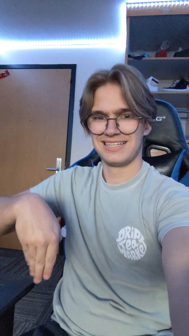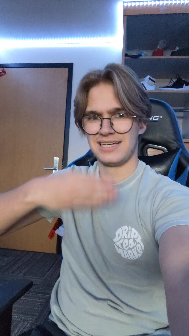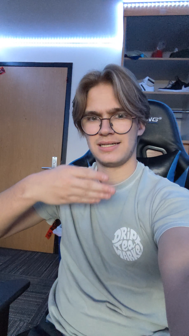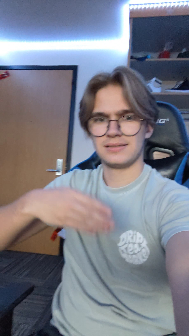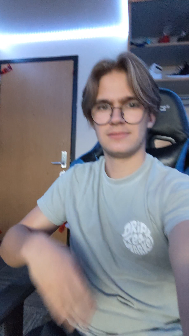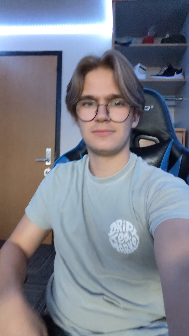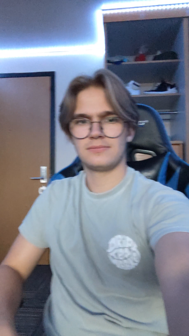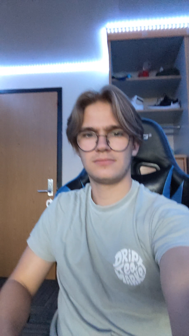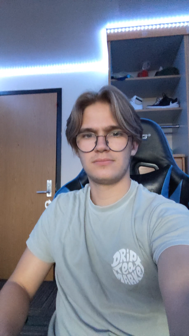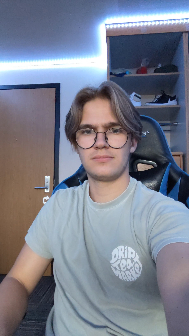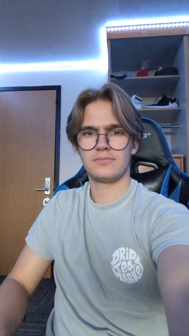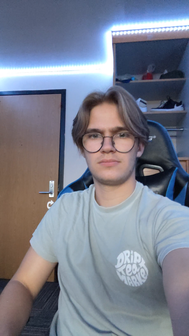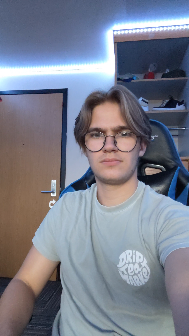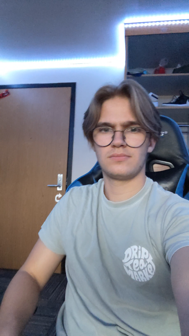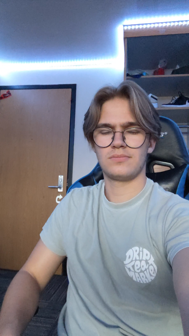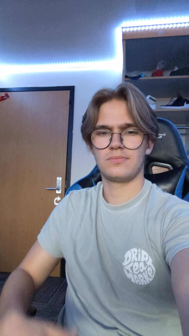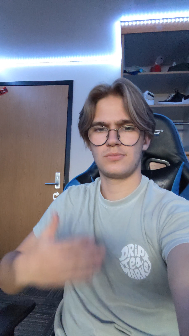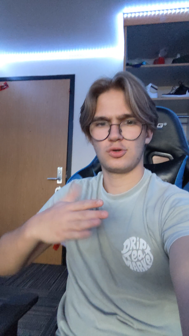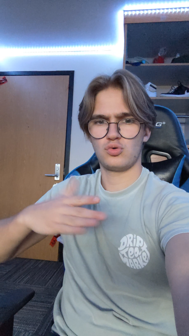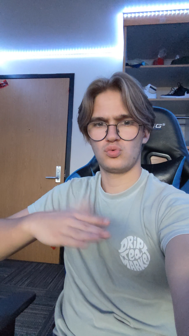cook